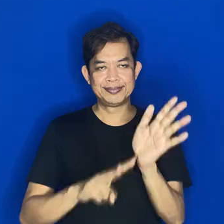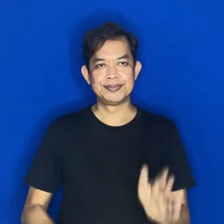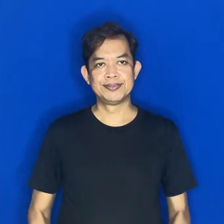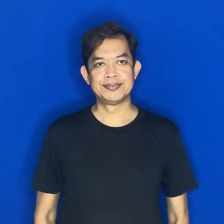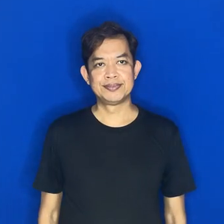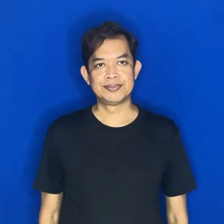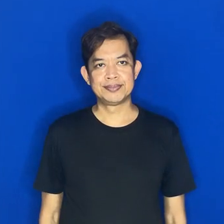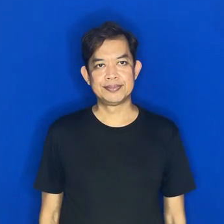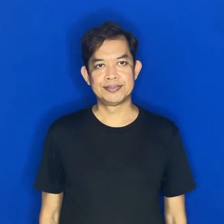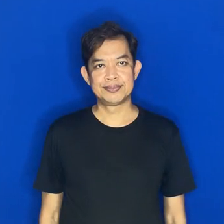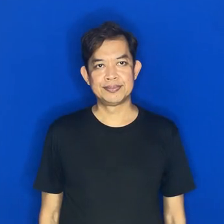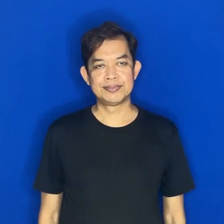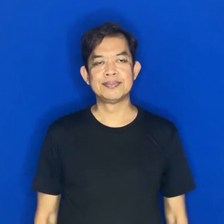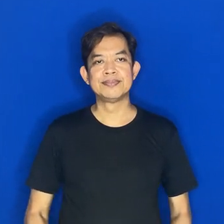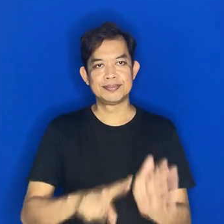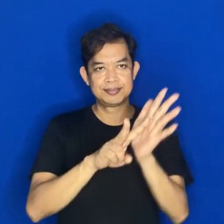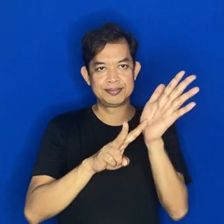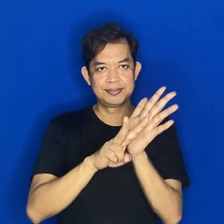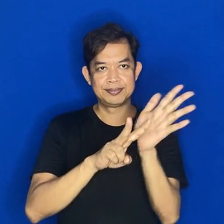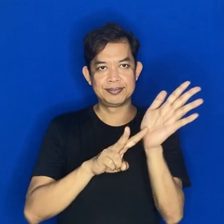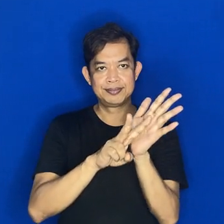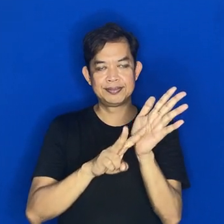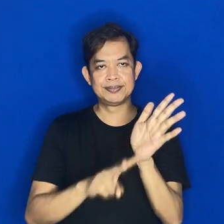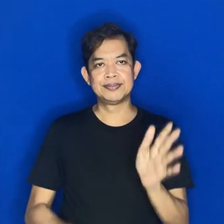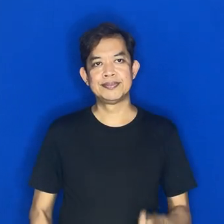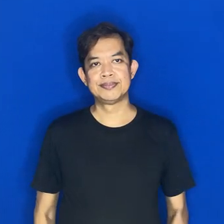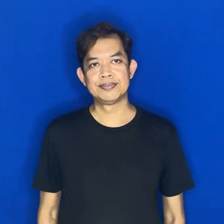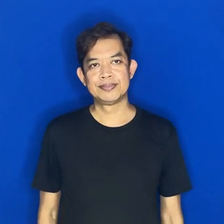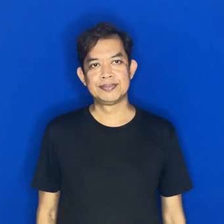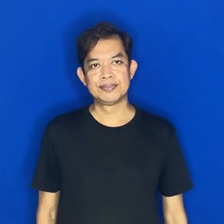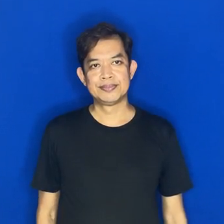violet